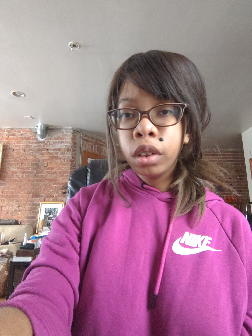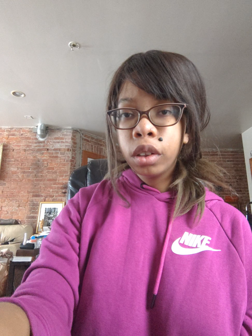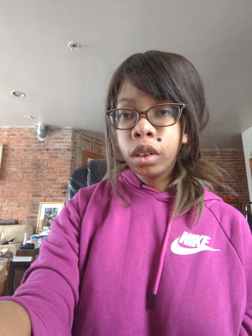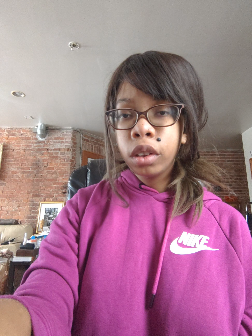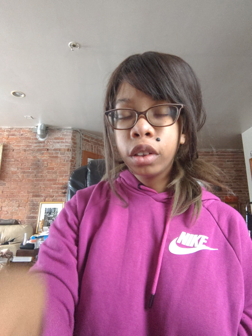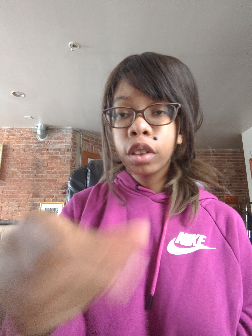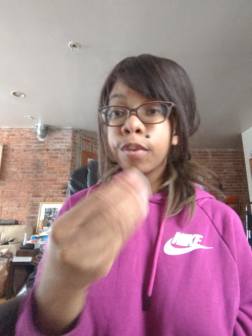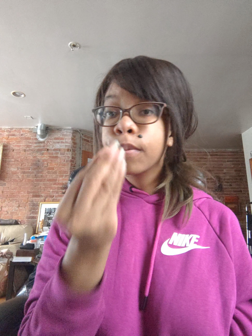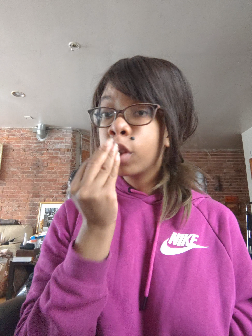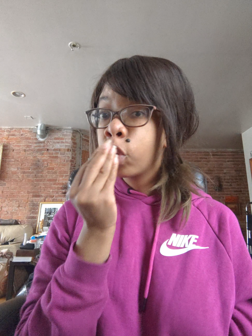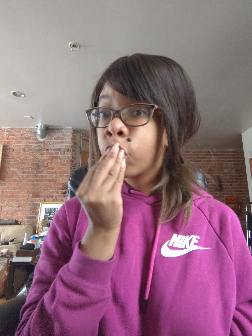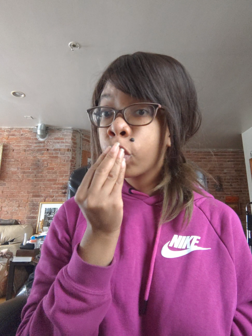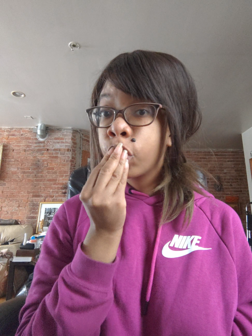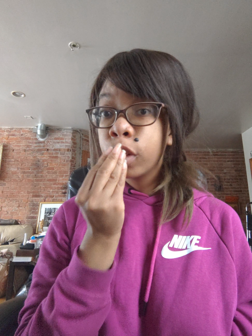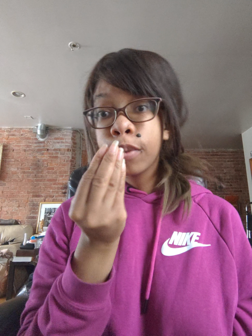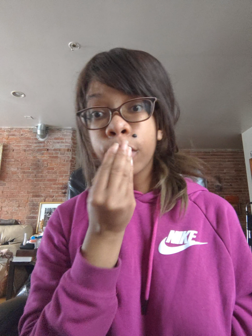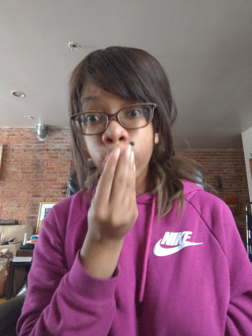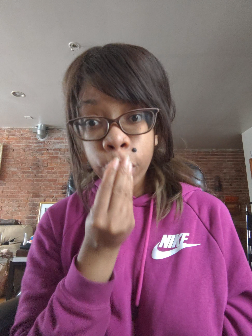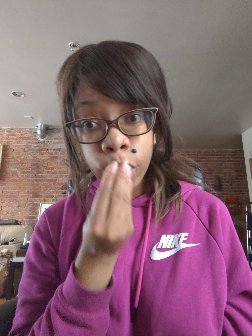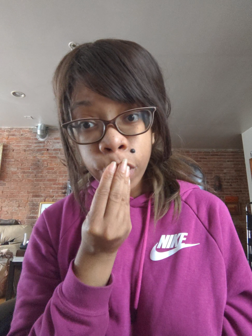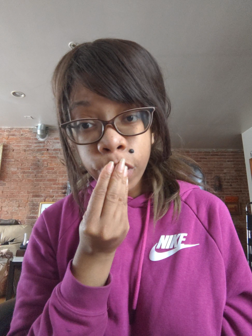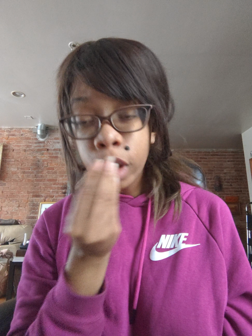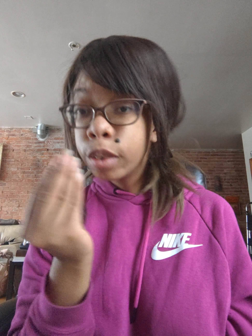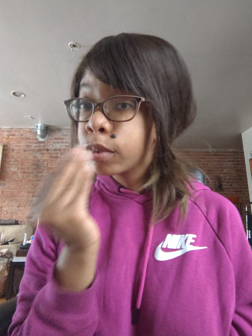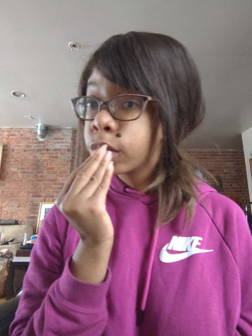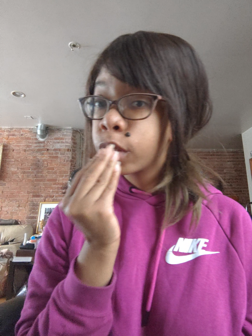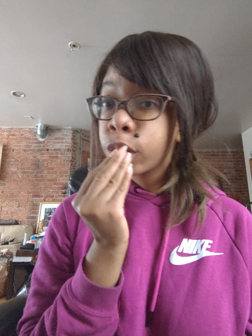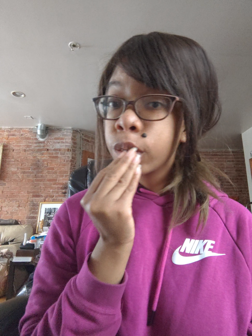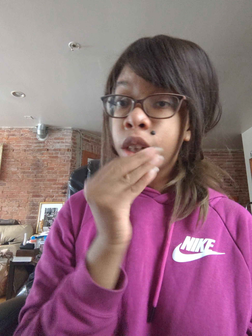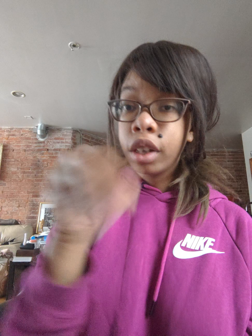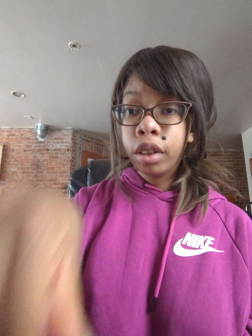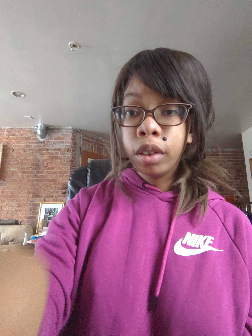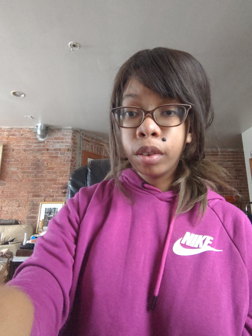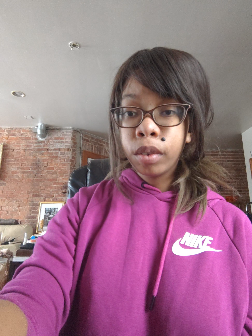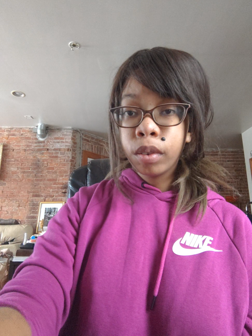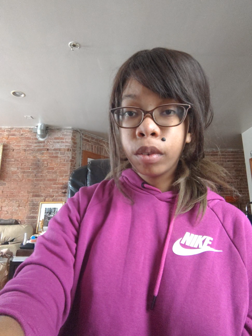food